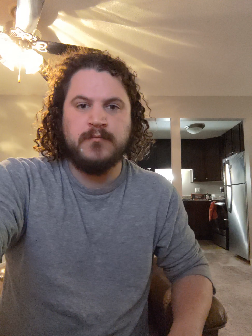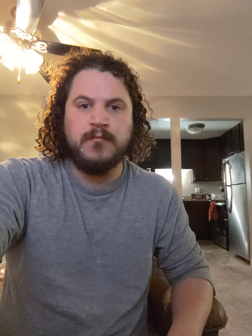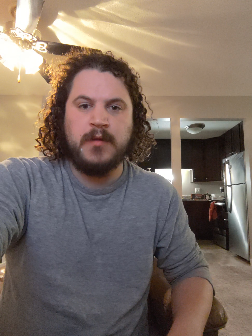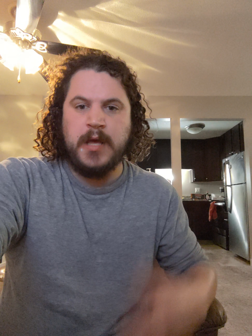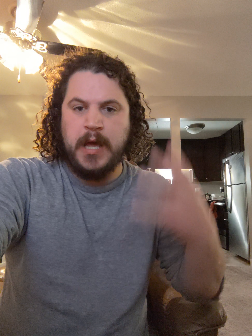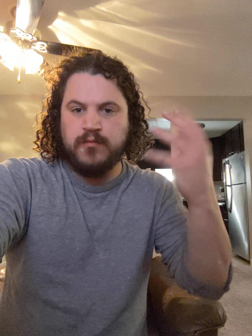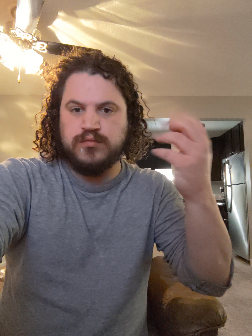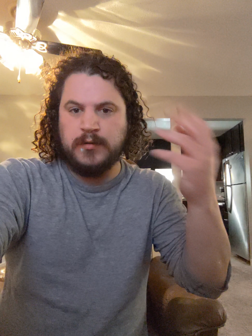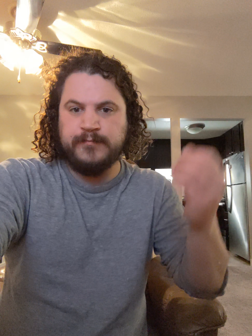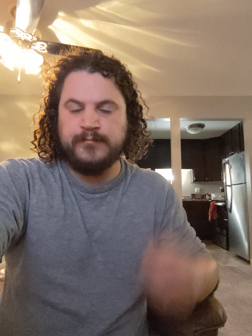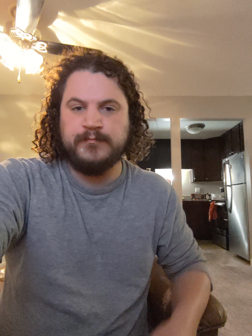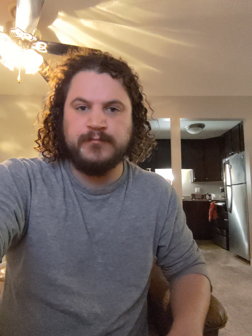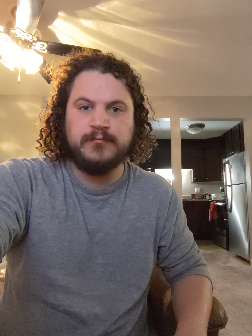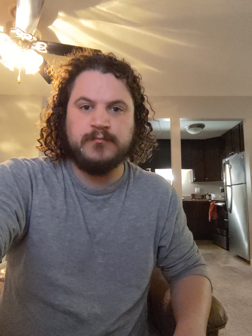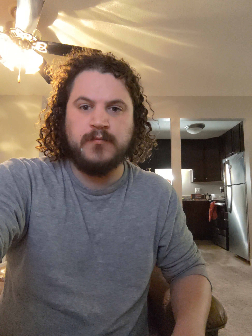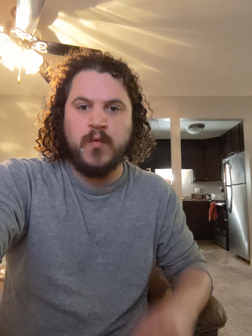outside